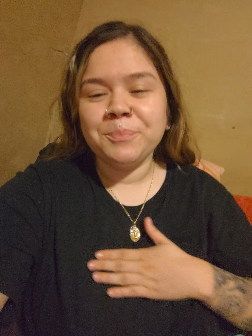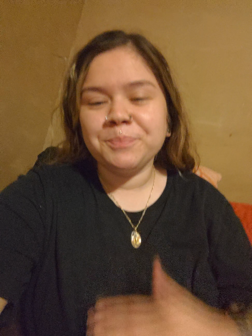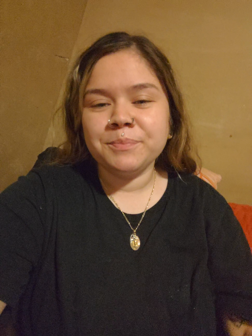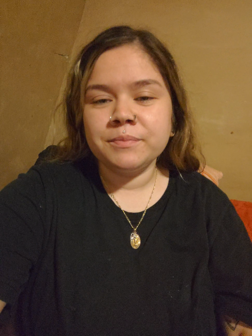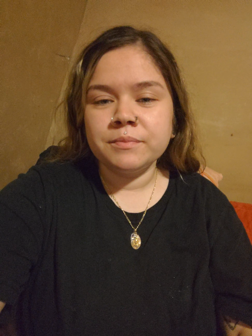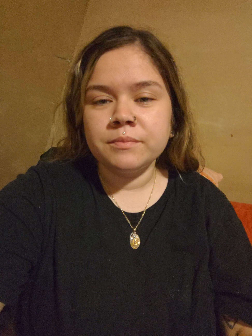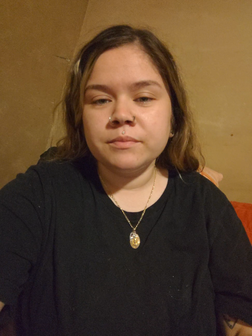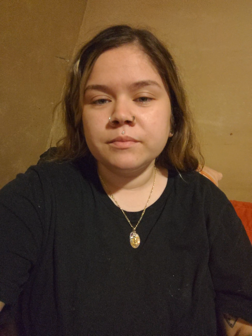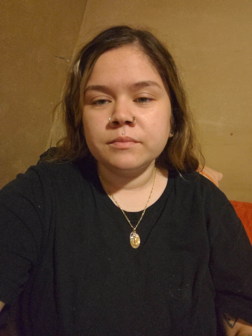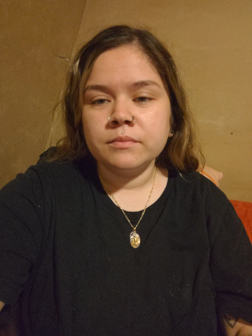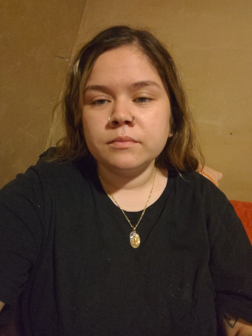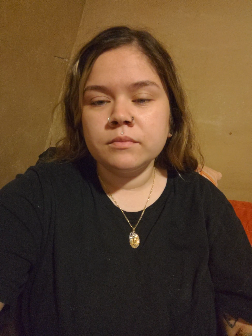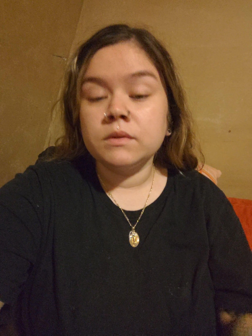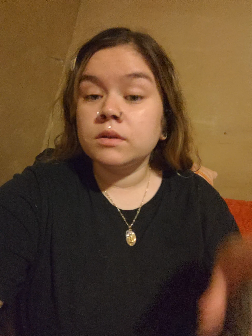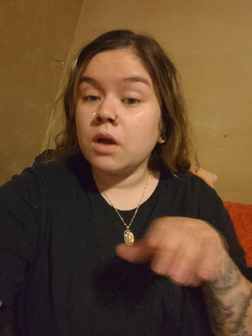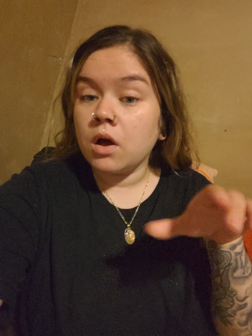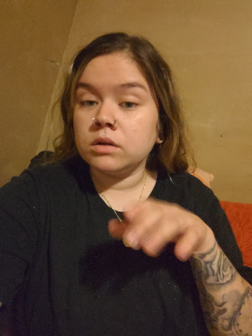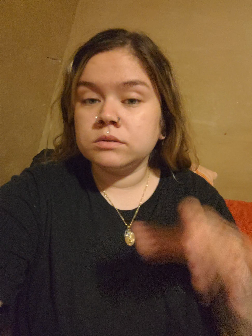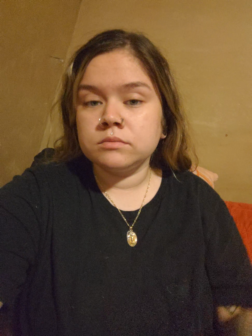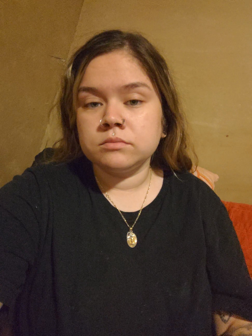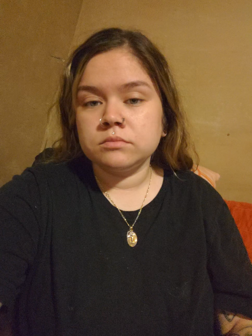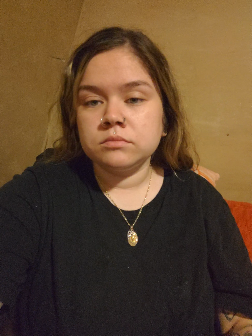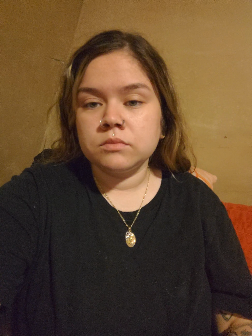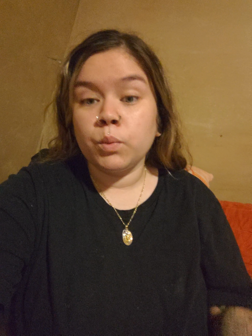does